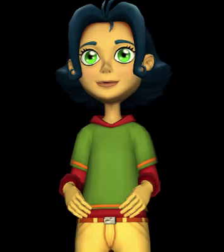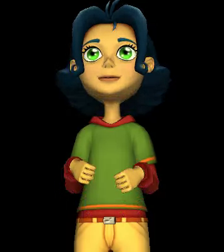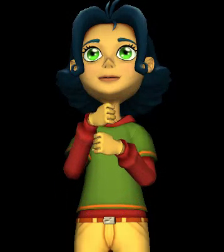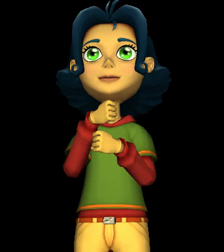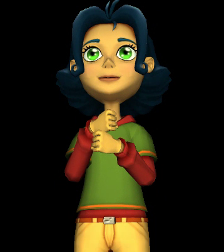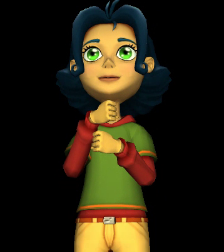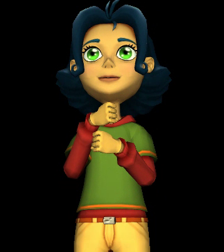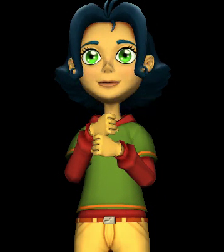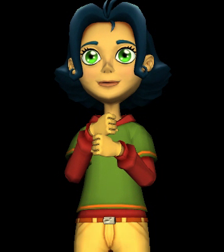عمل